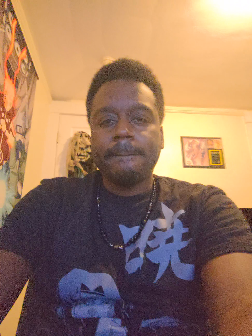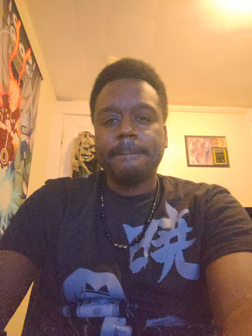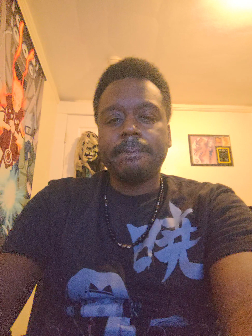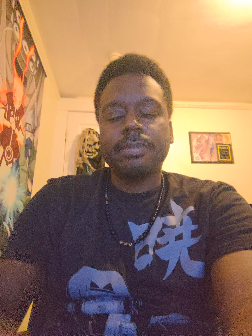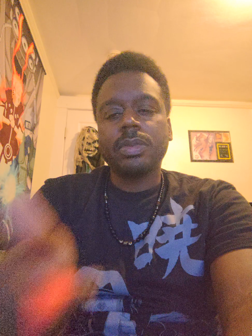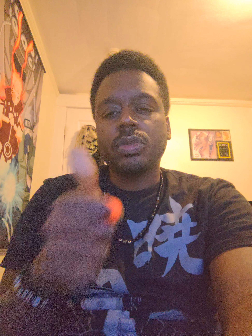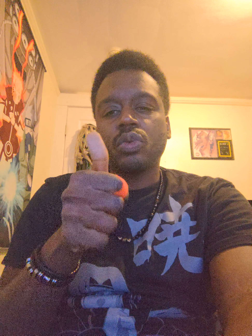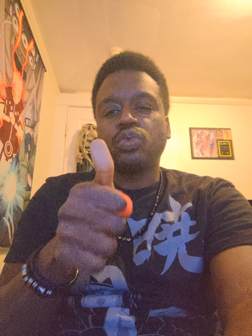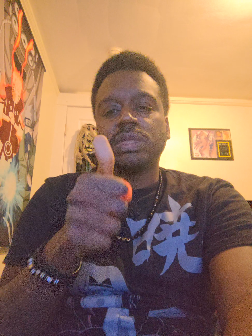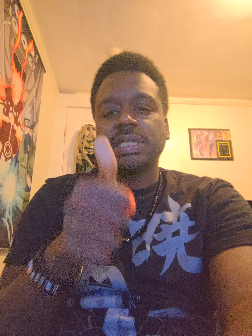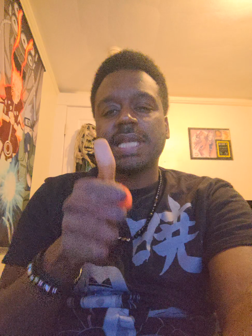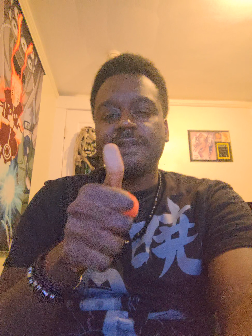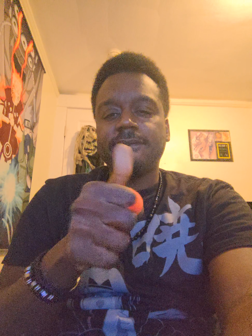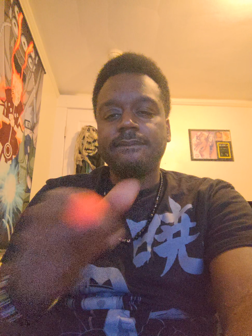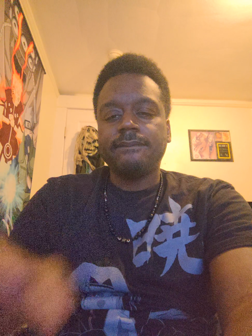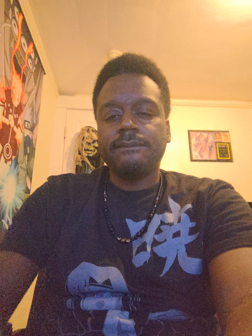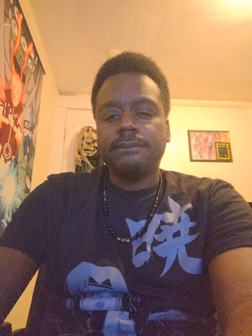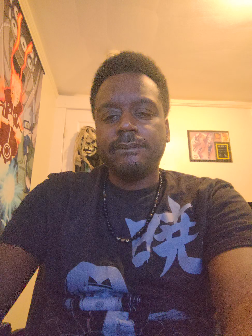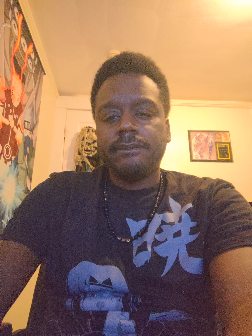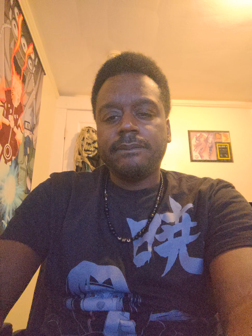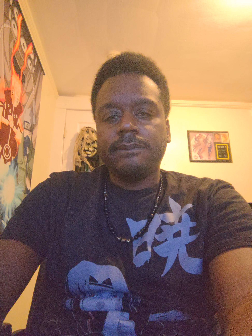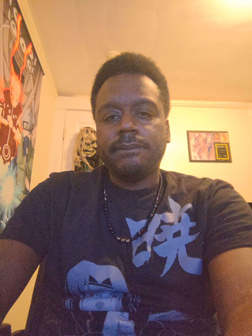yourself